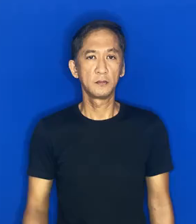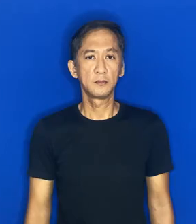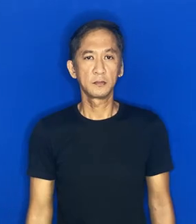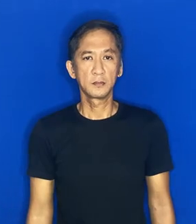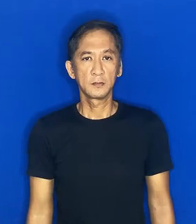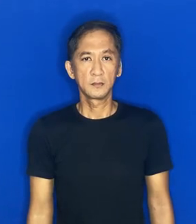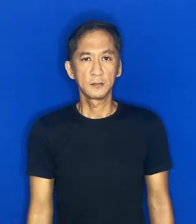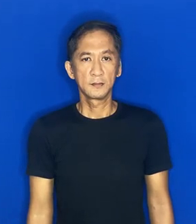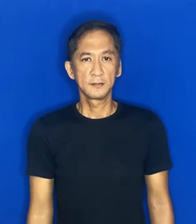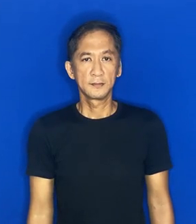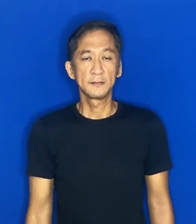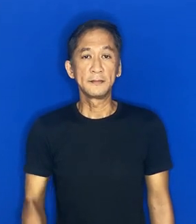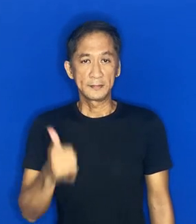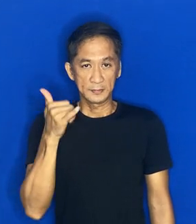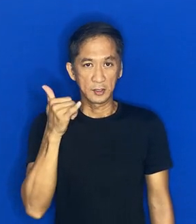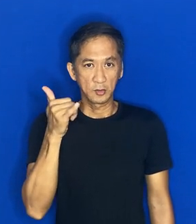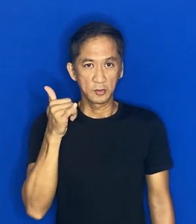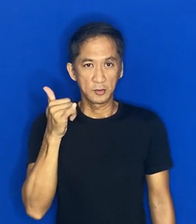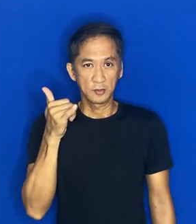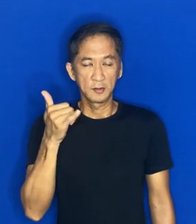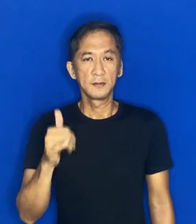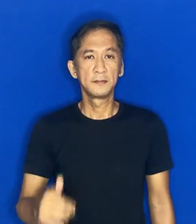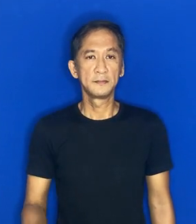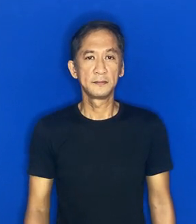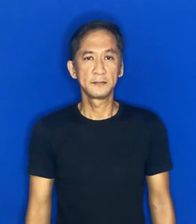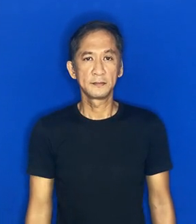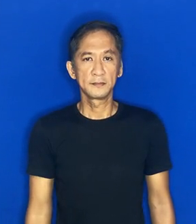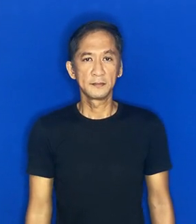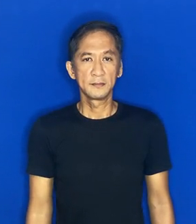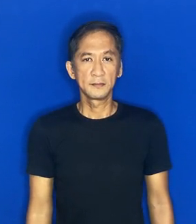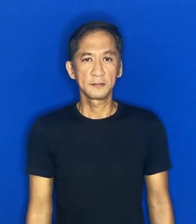yellow